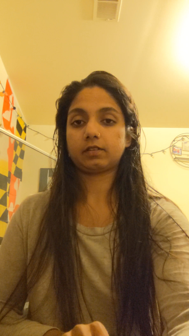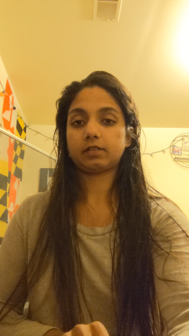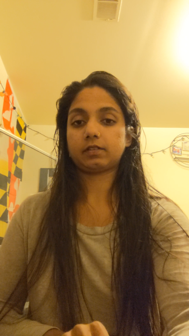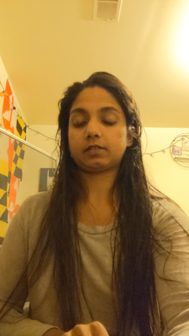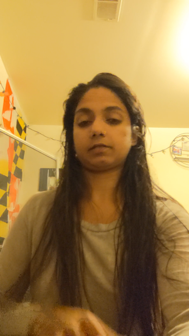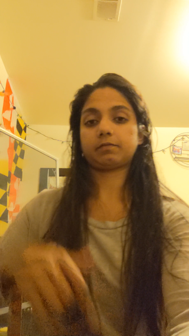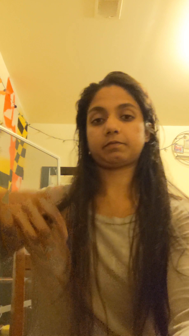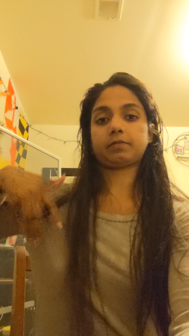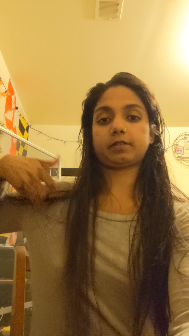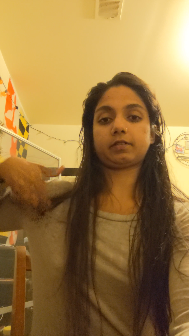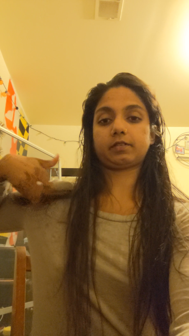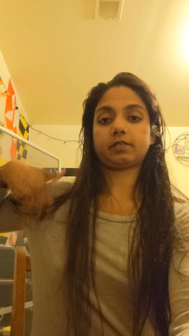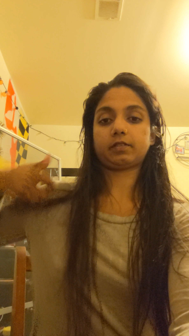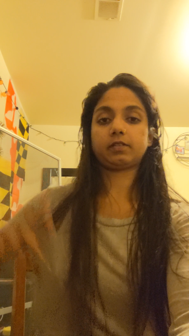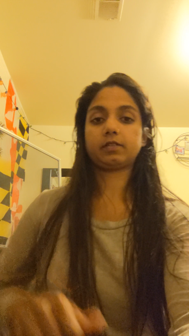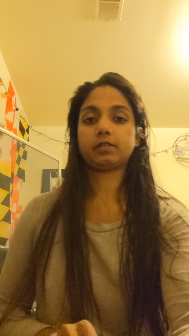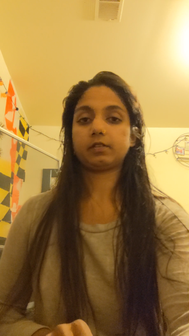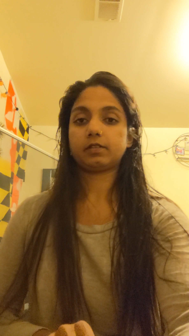monkey